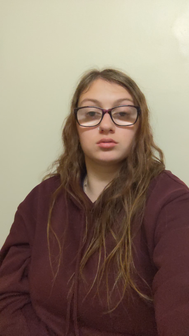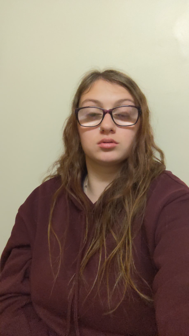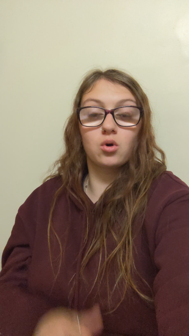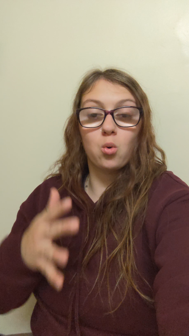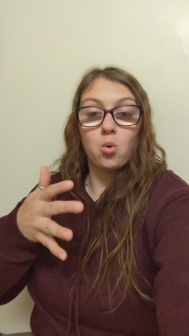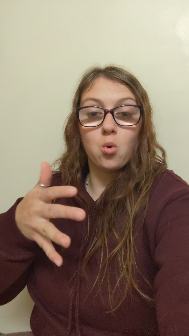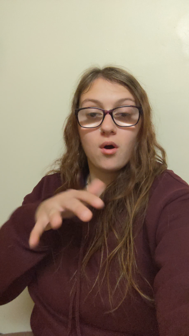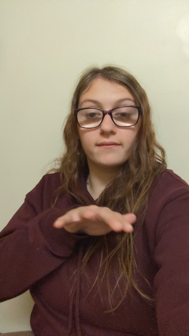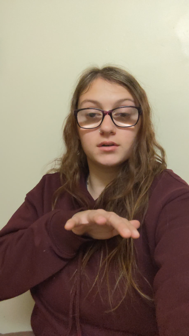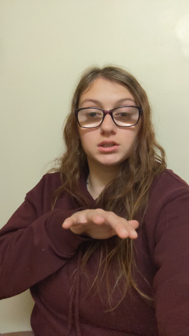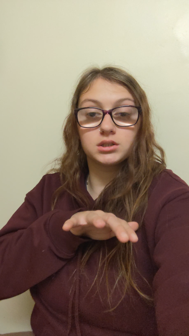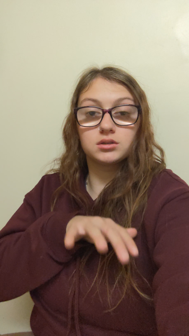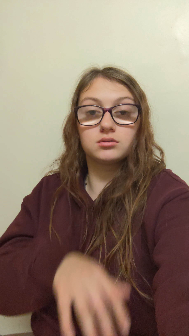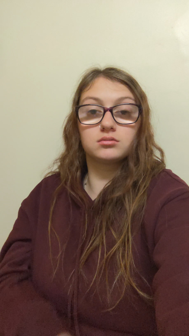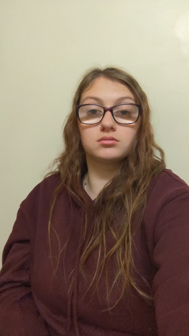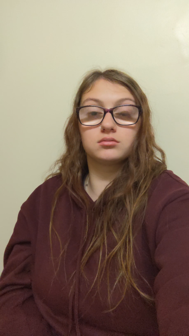cover